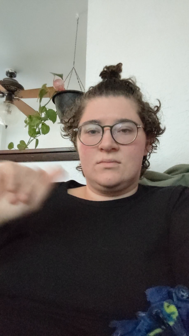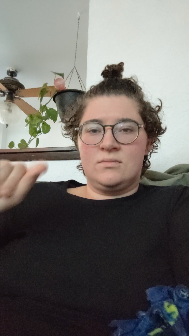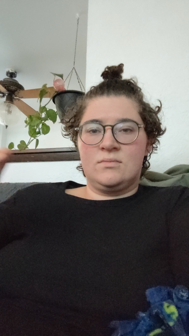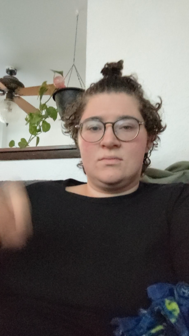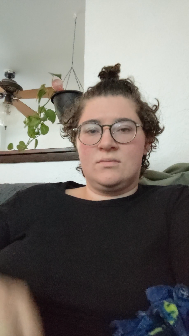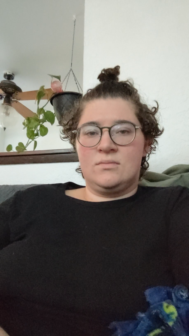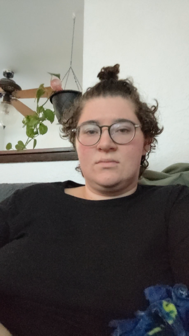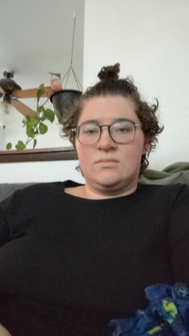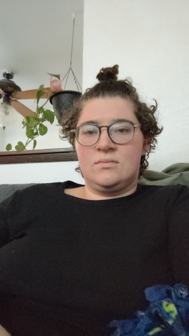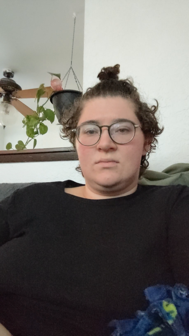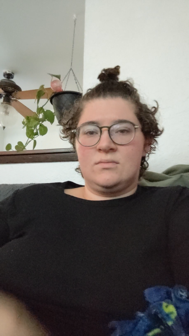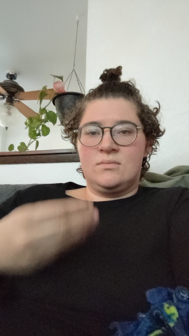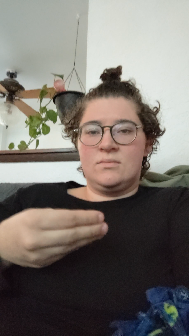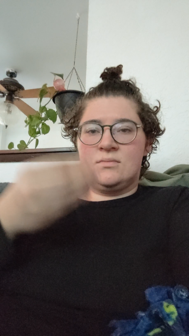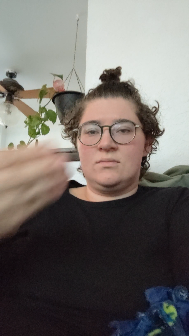buy